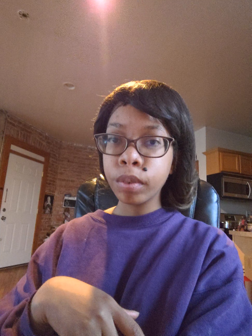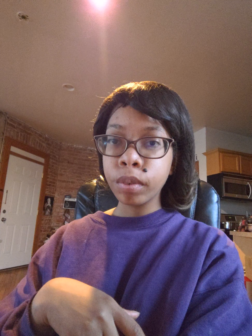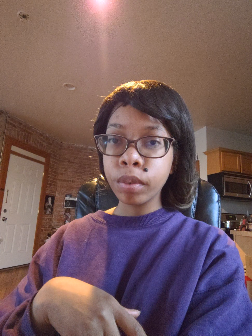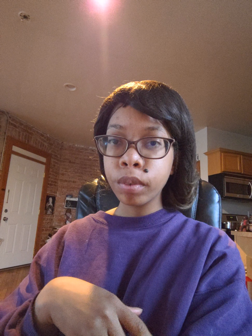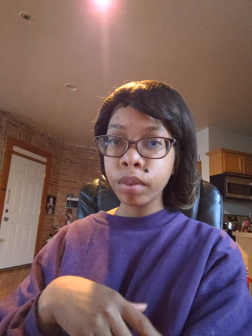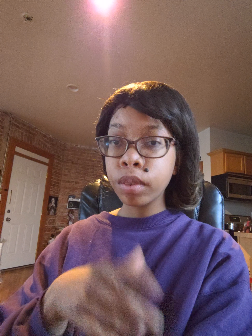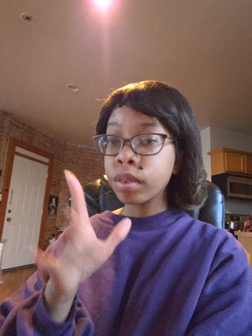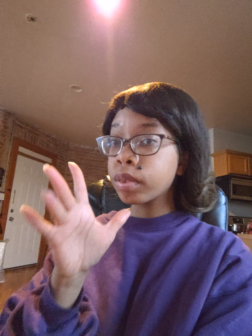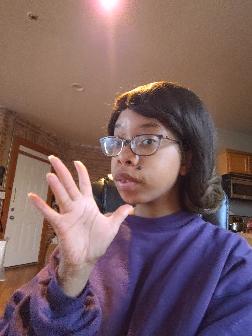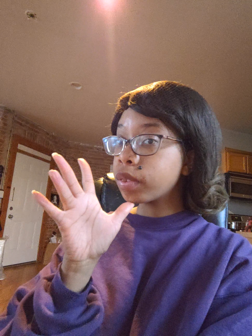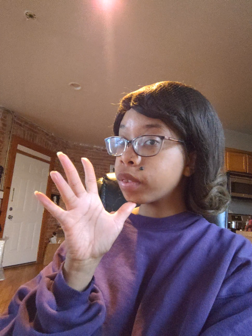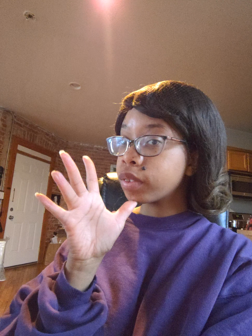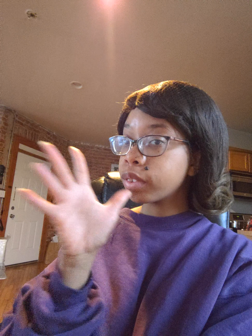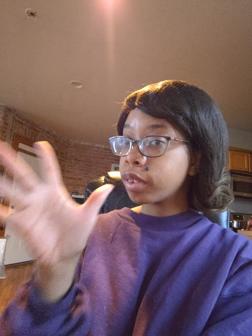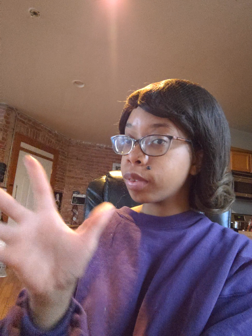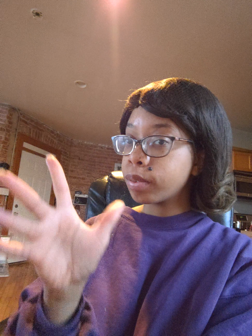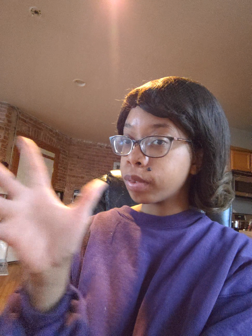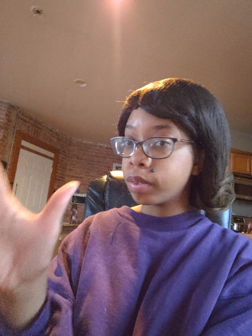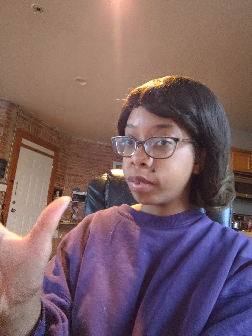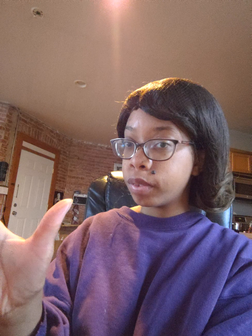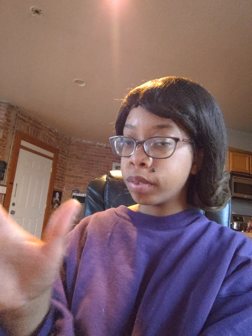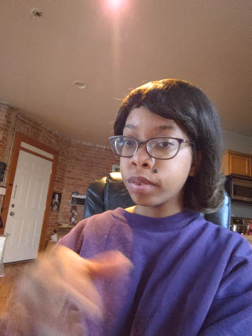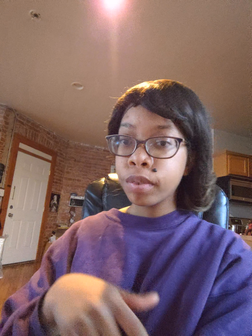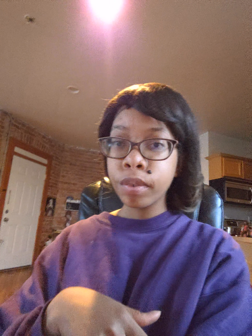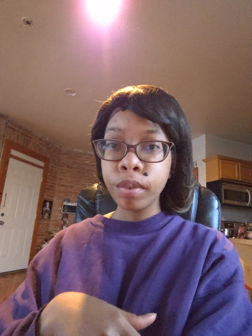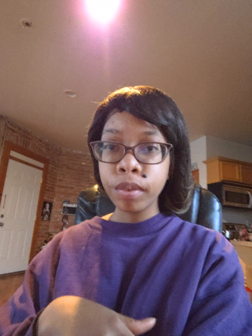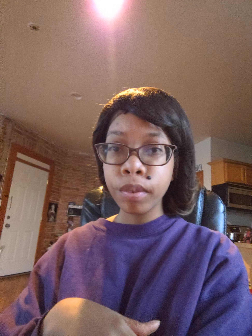grandma